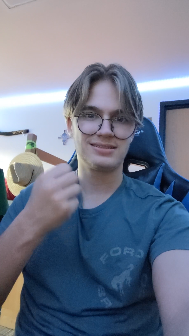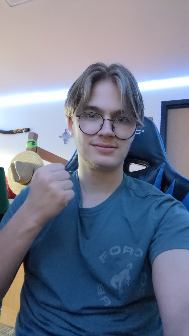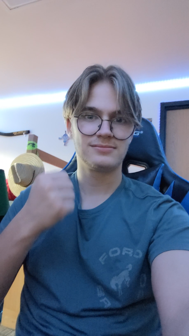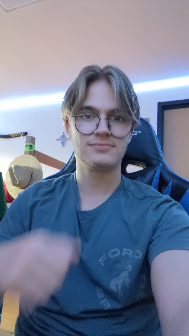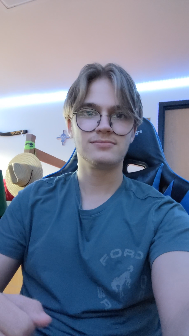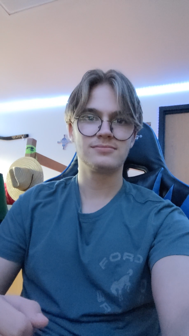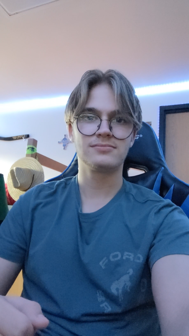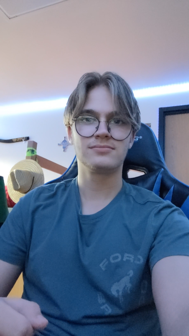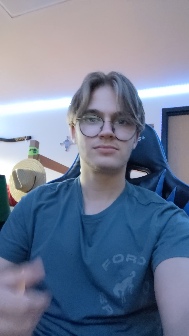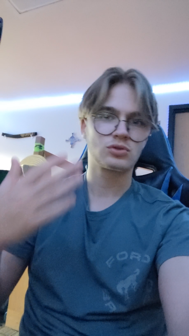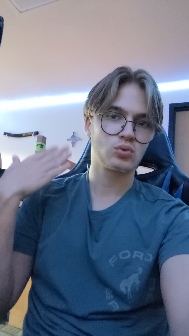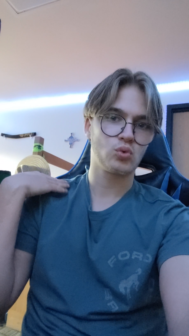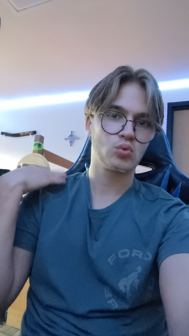shoulder